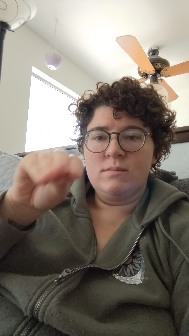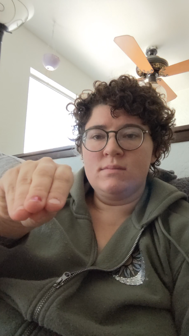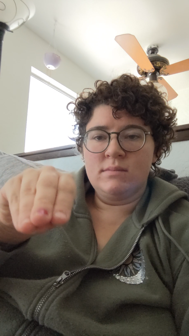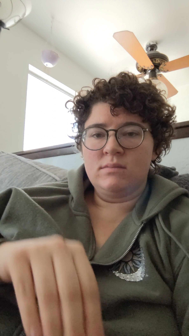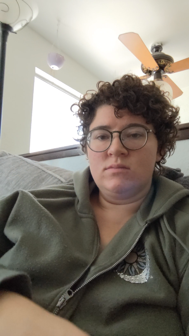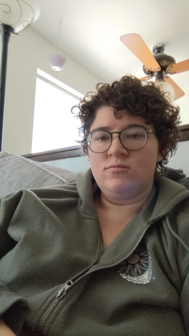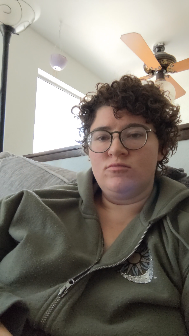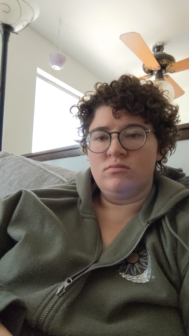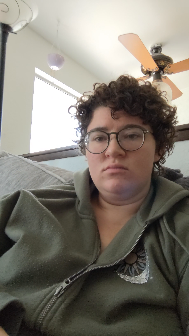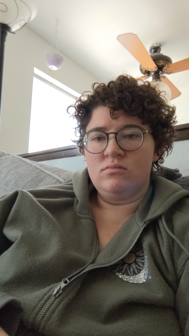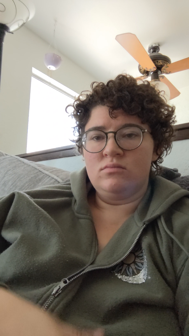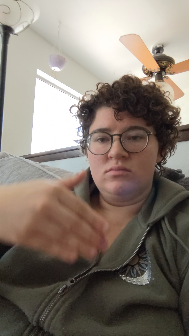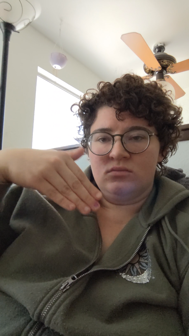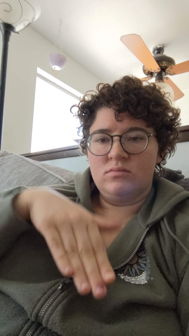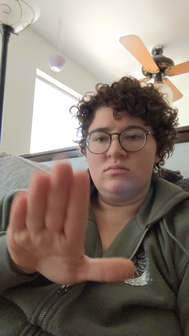enter